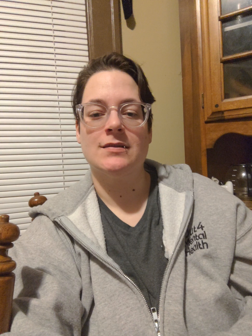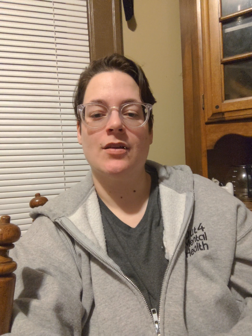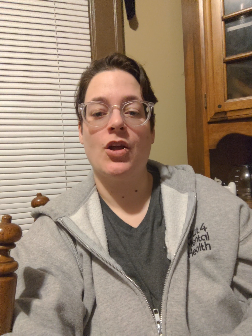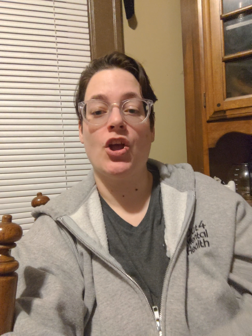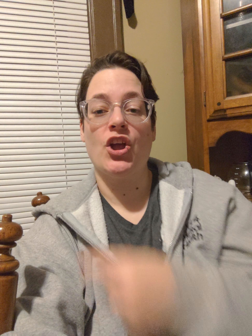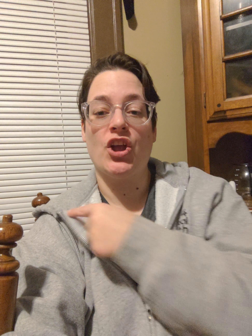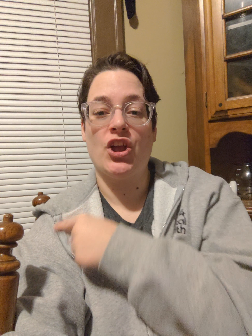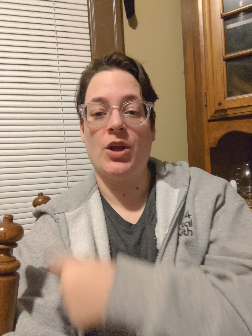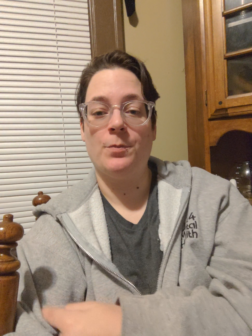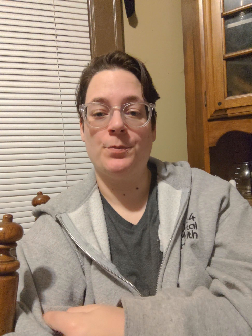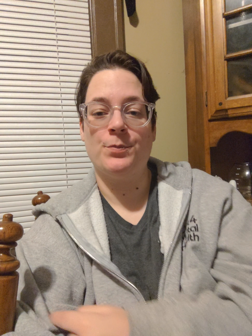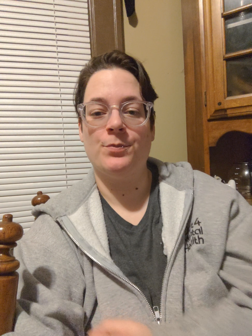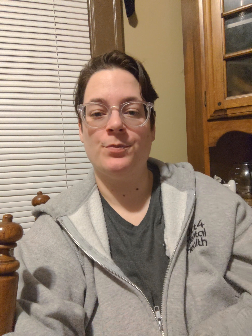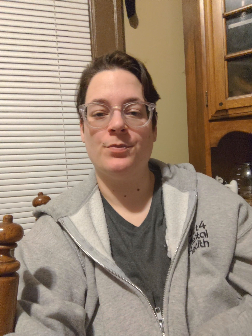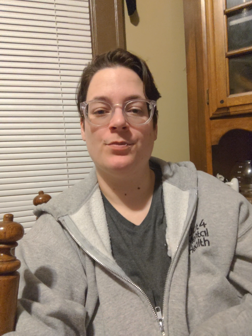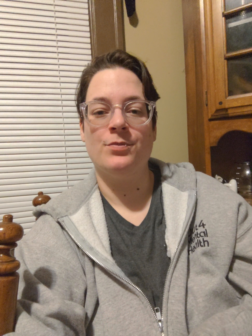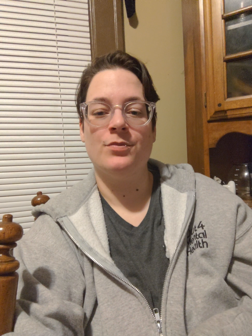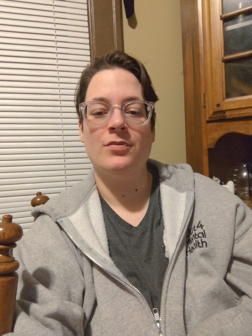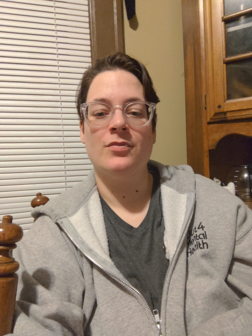arm